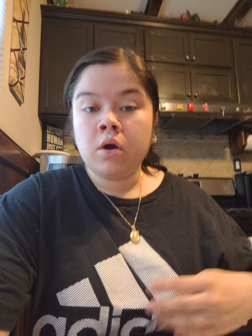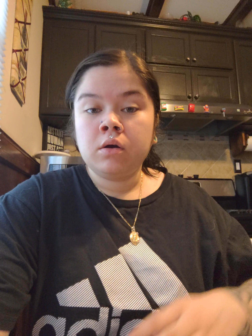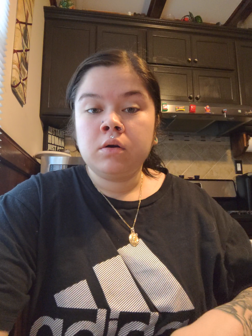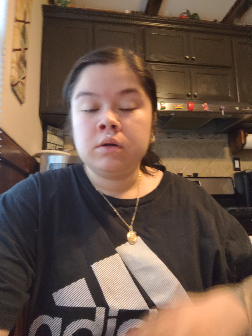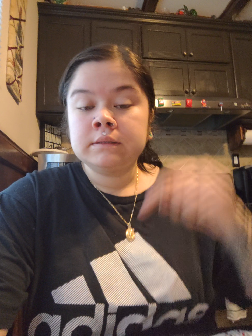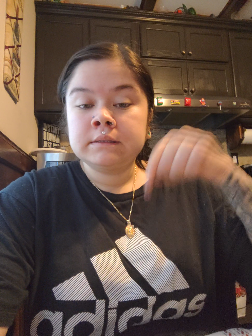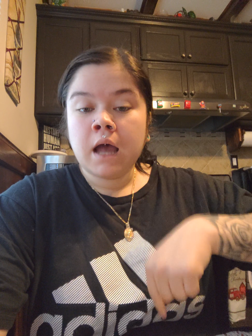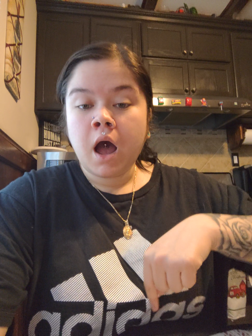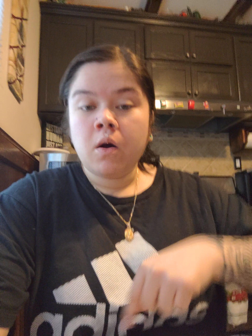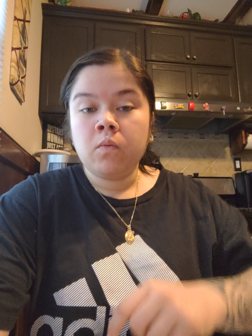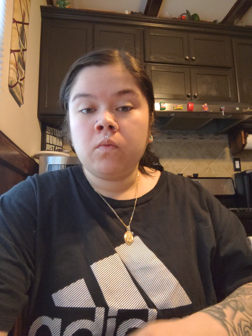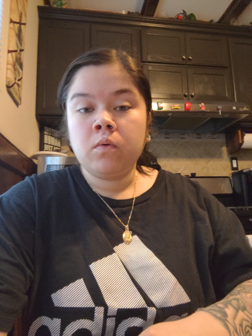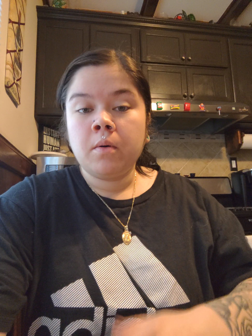down